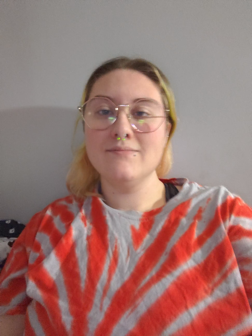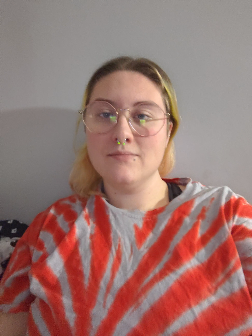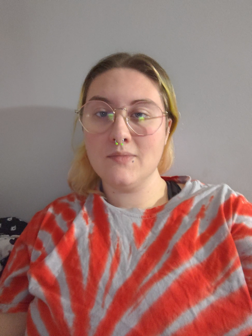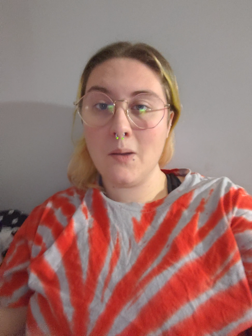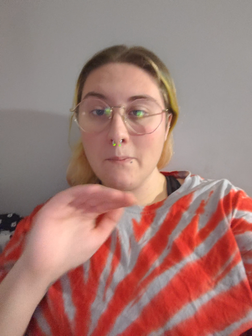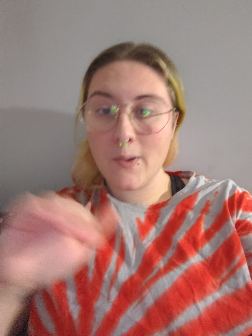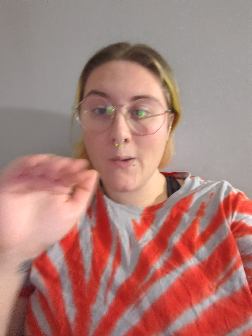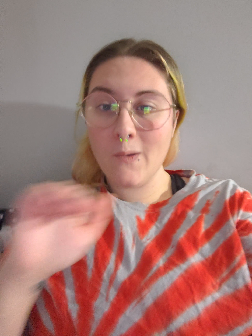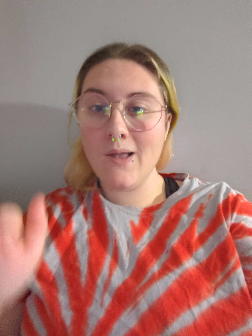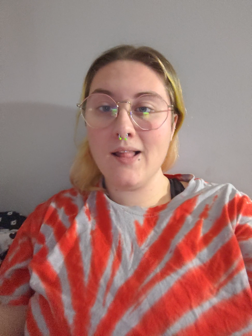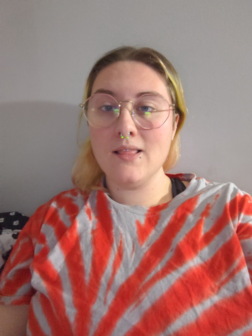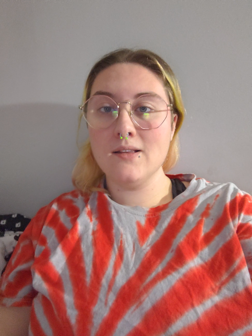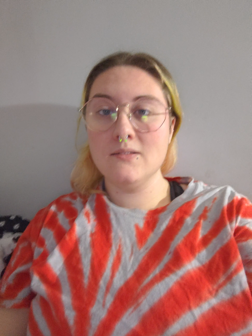pool